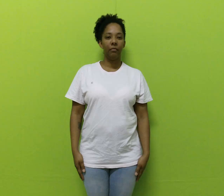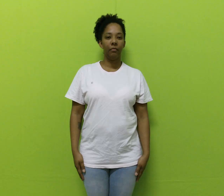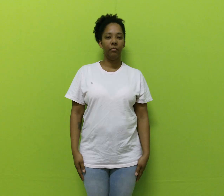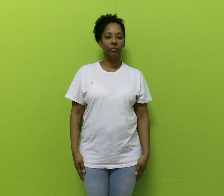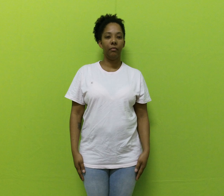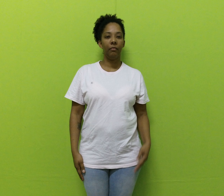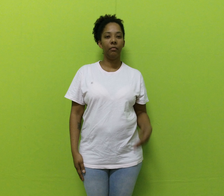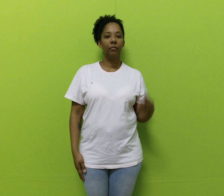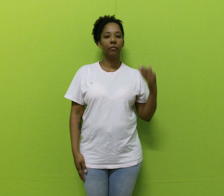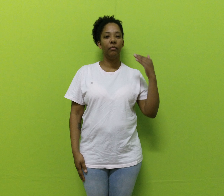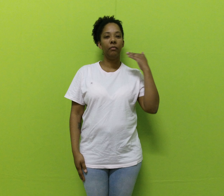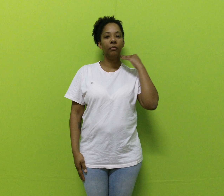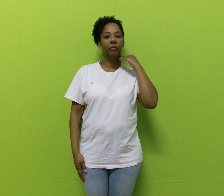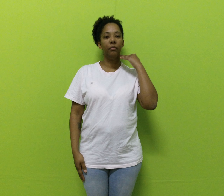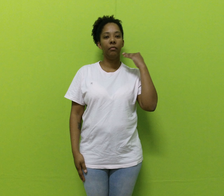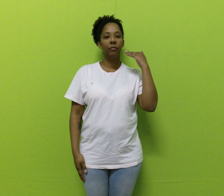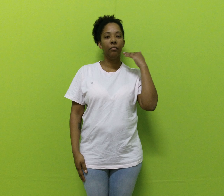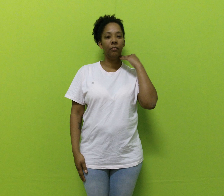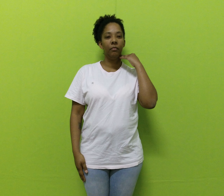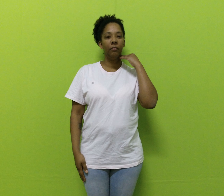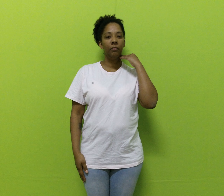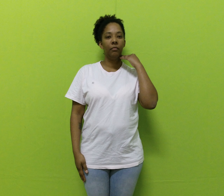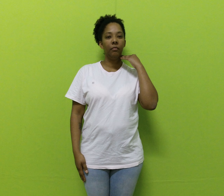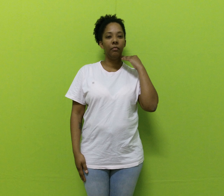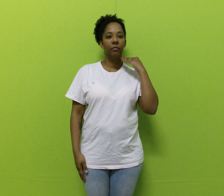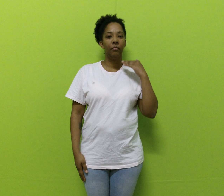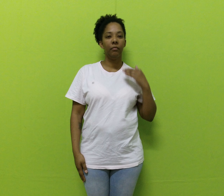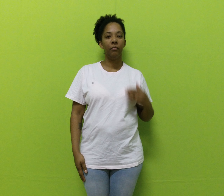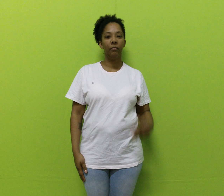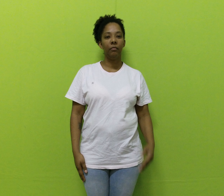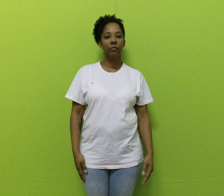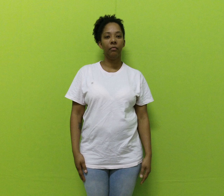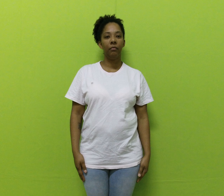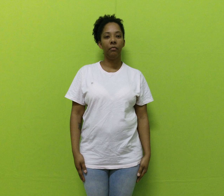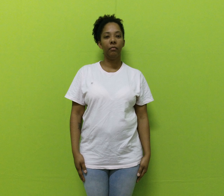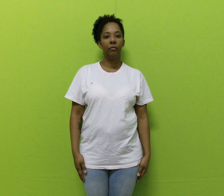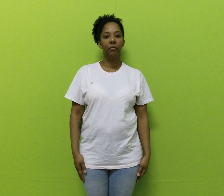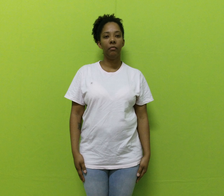banco